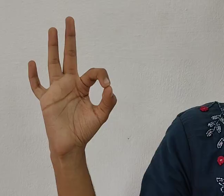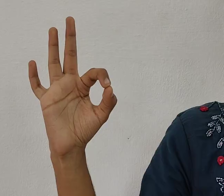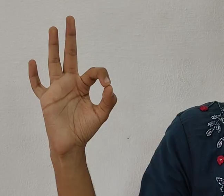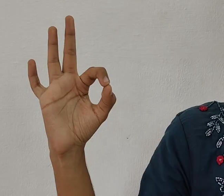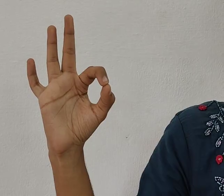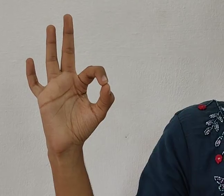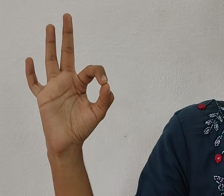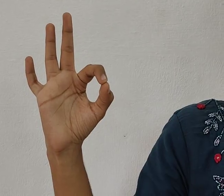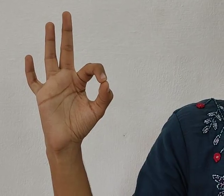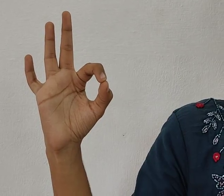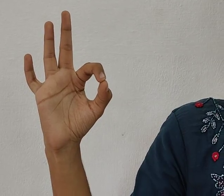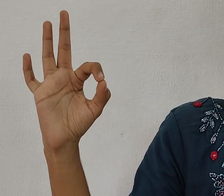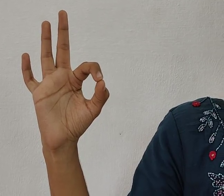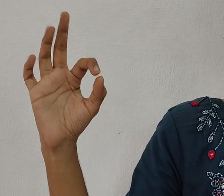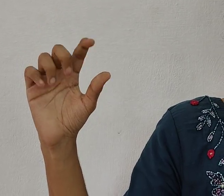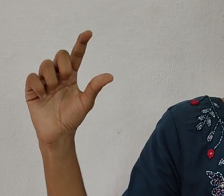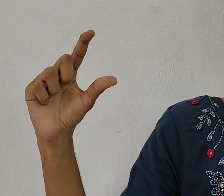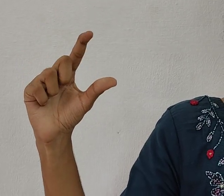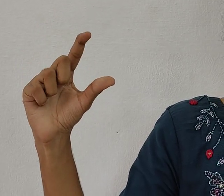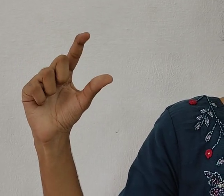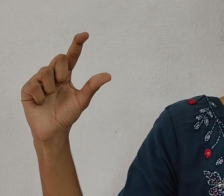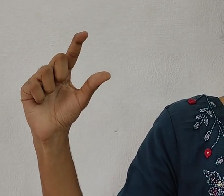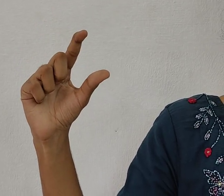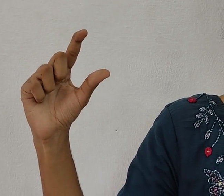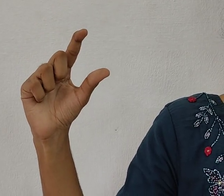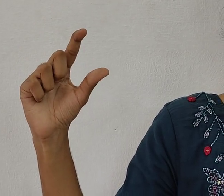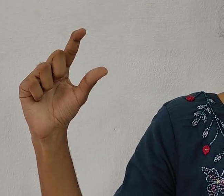ഓ